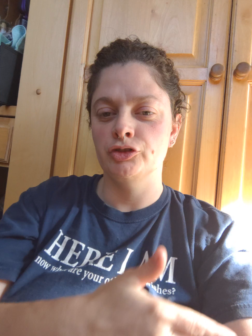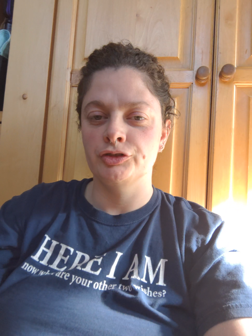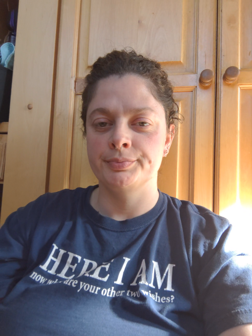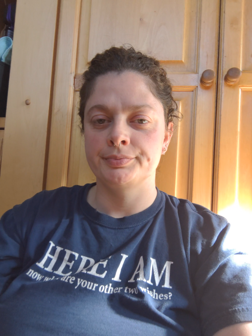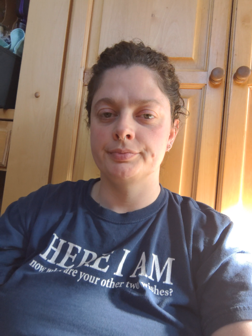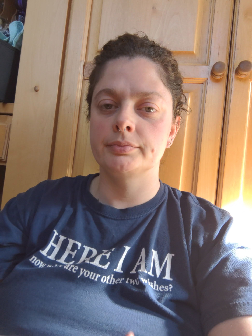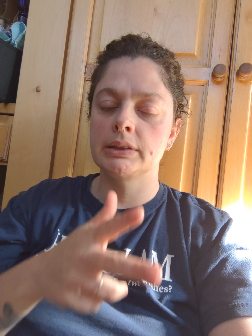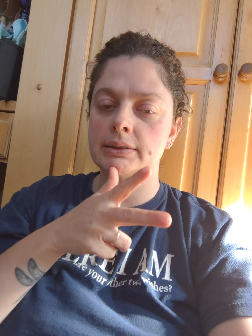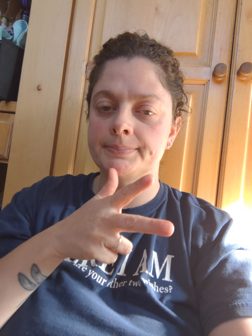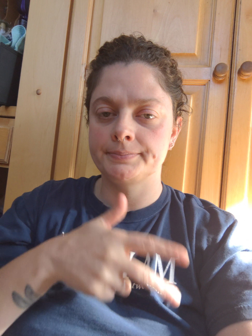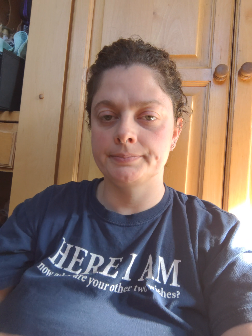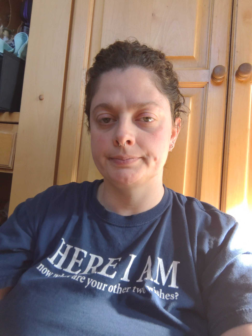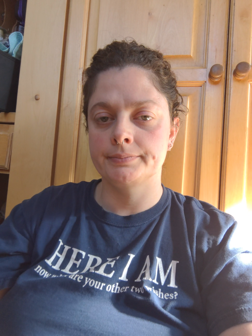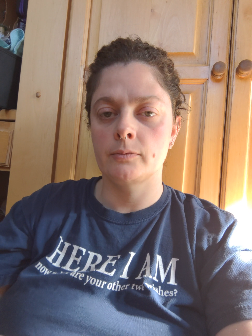hen